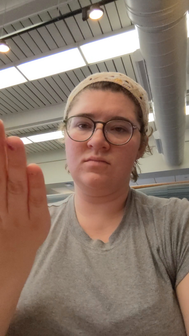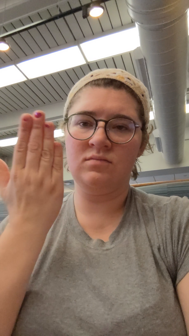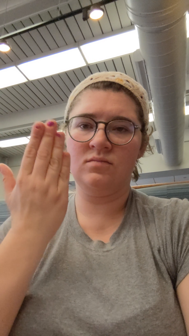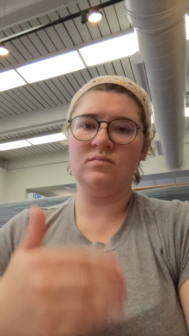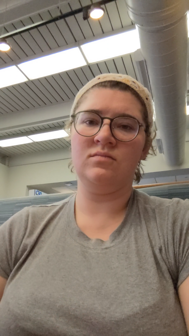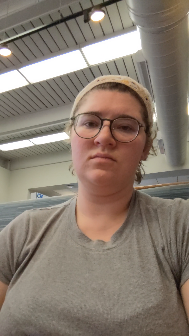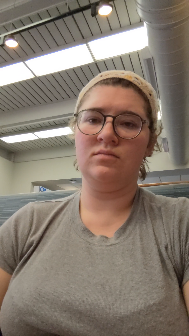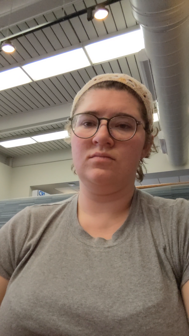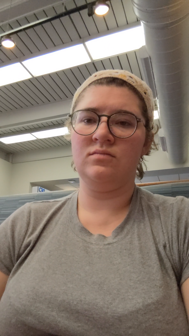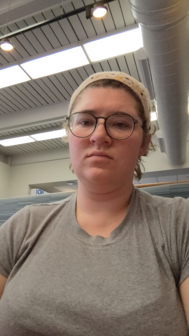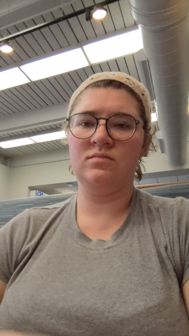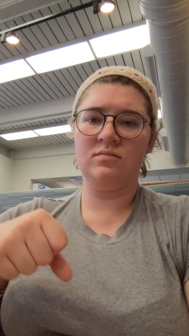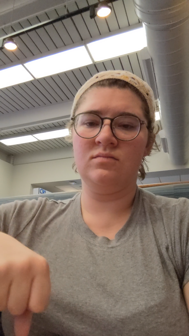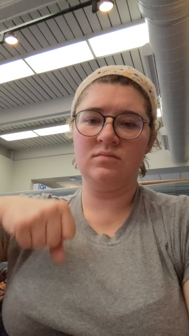bicycle